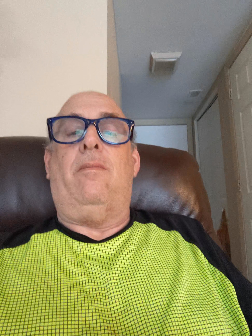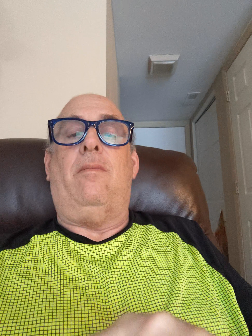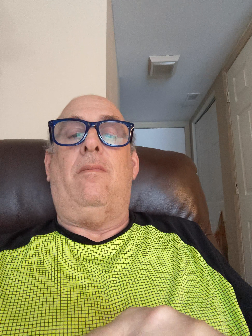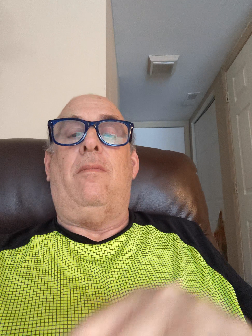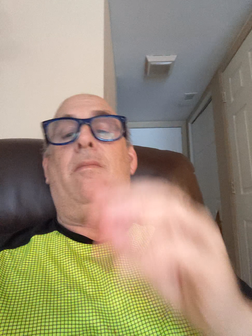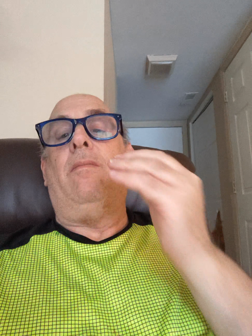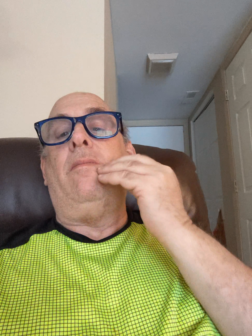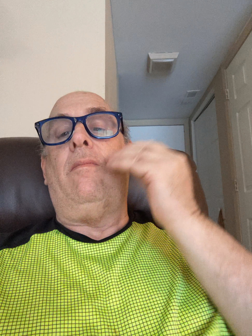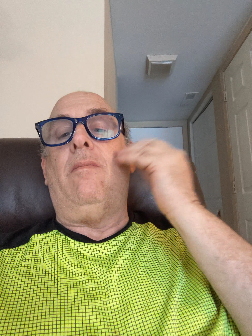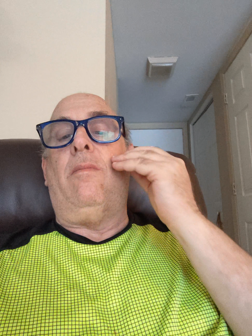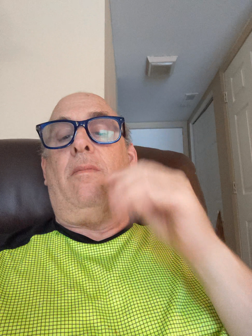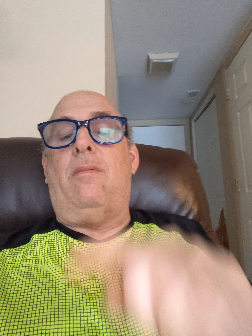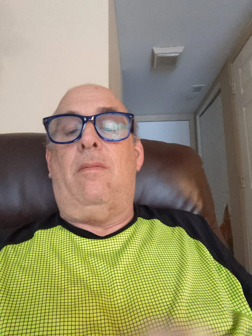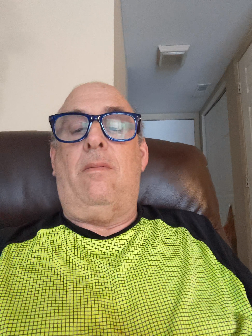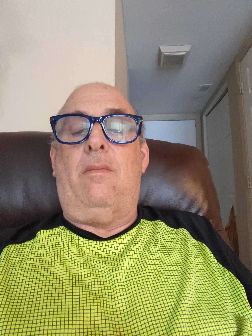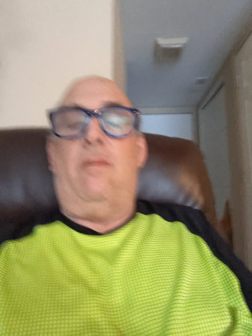home